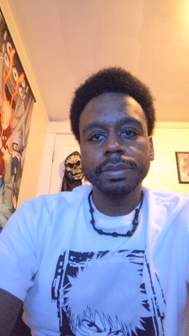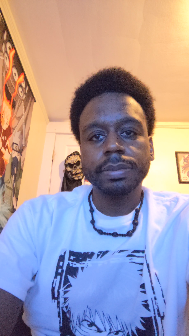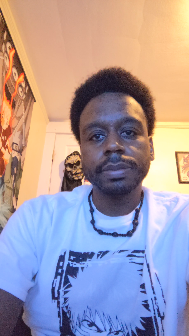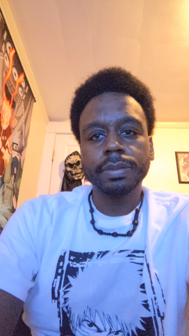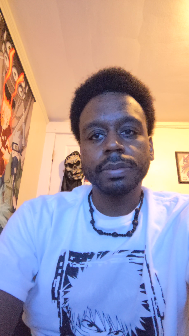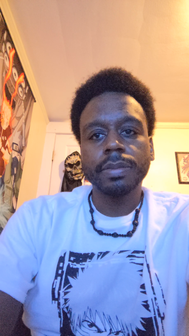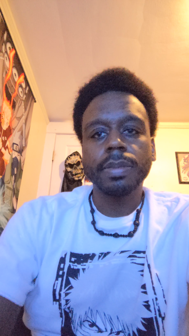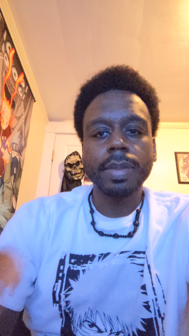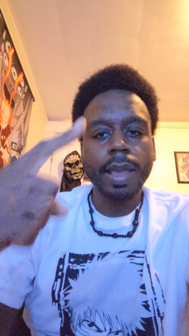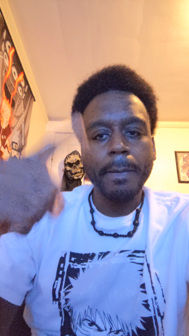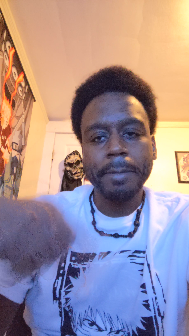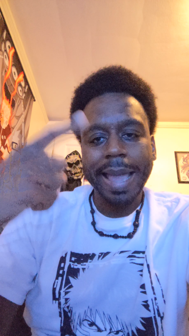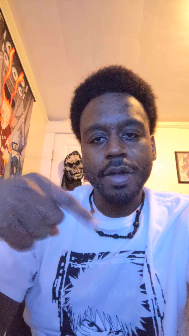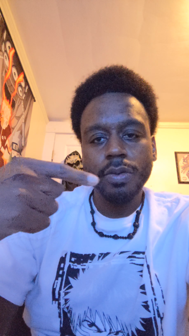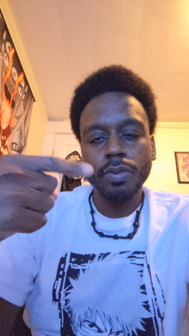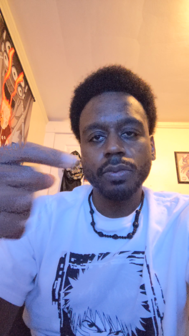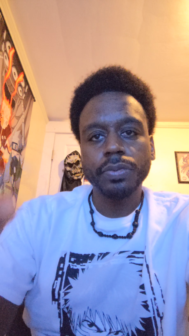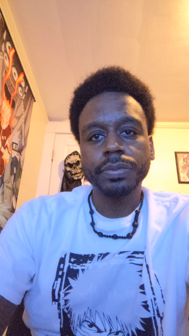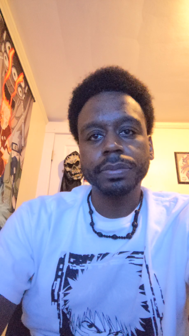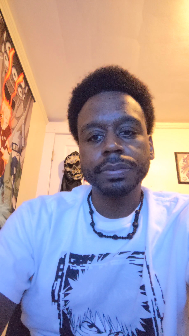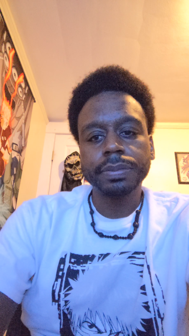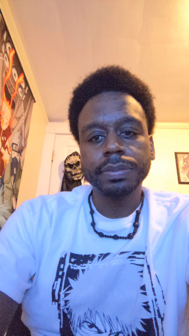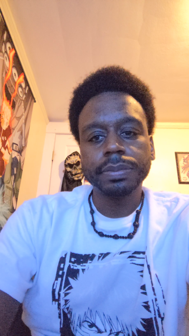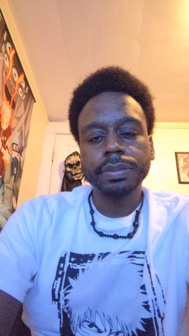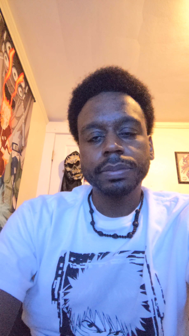about